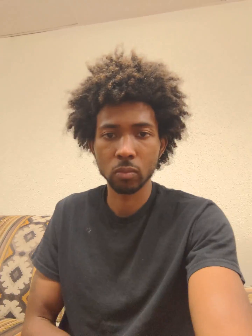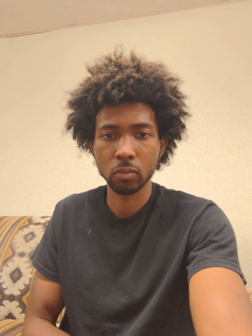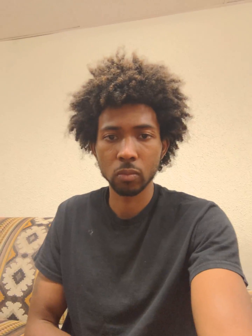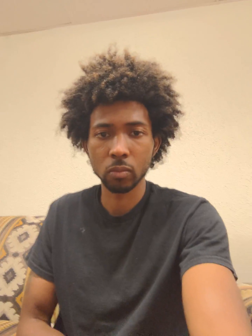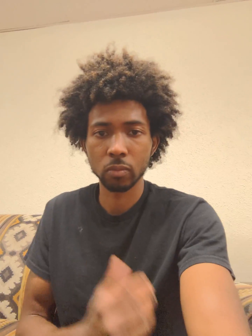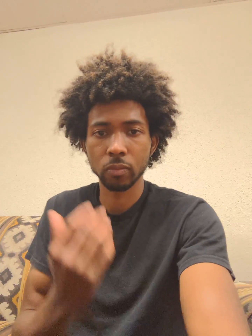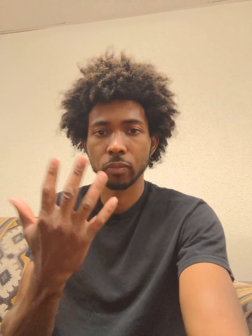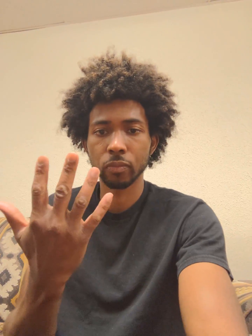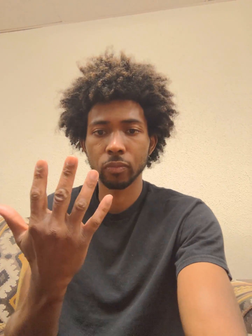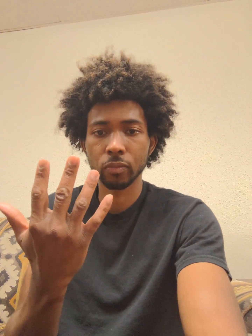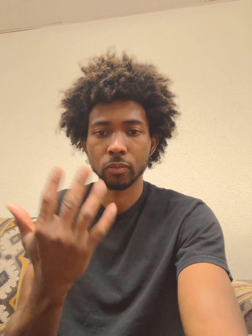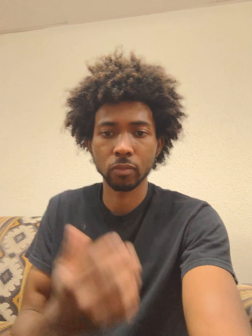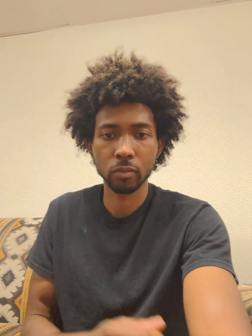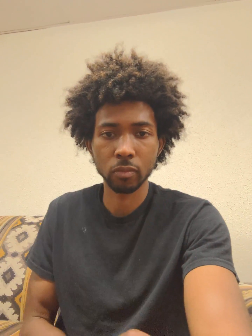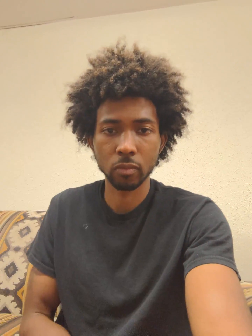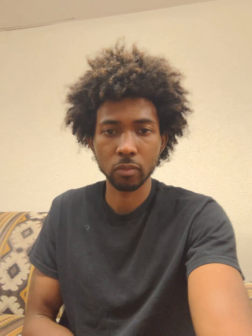hand